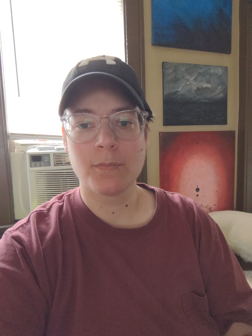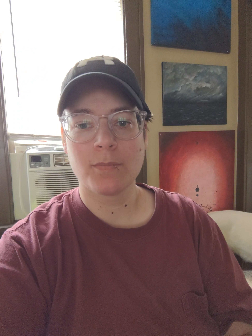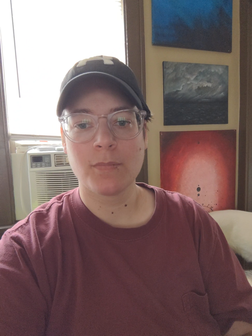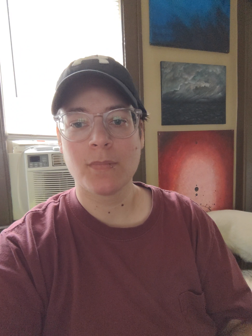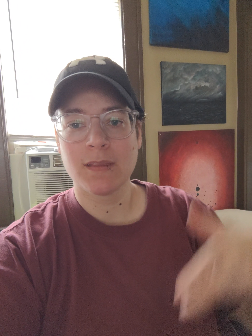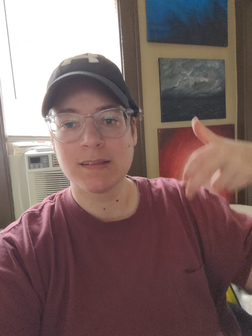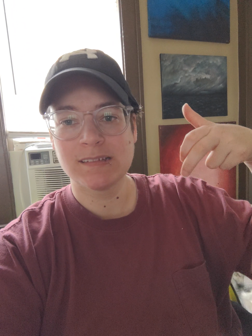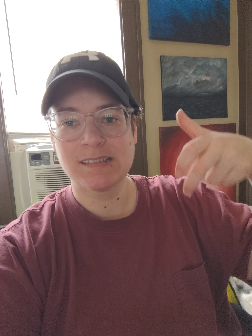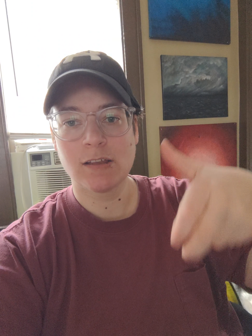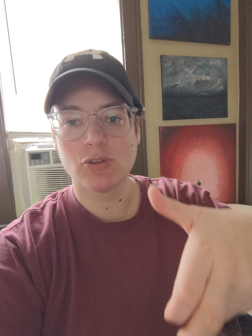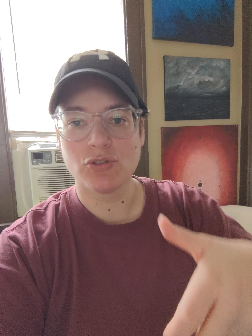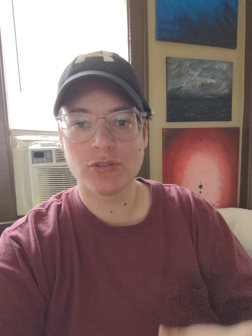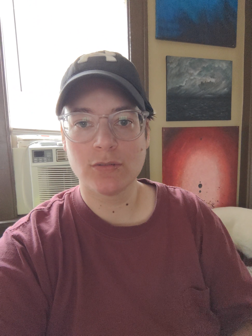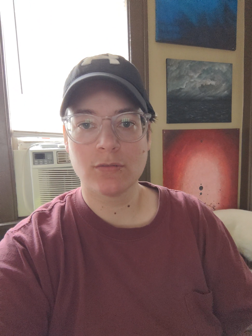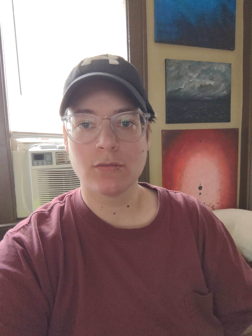stairs